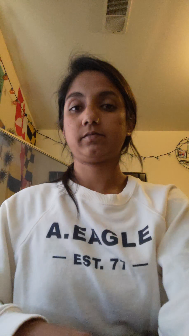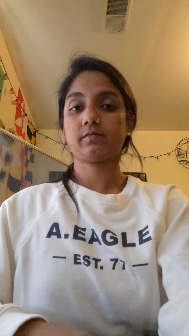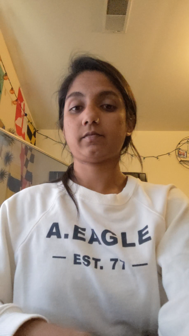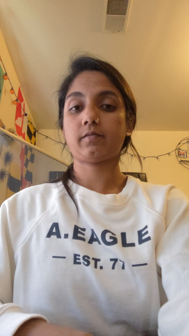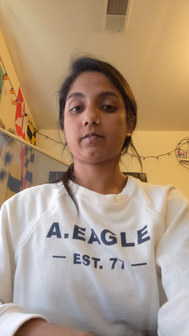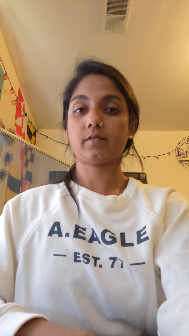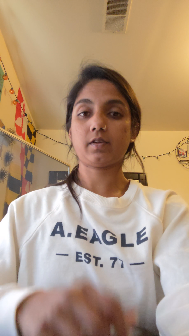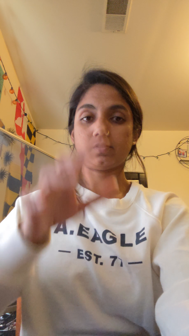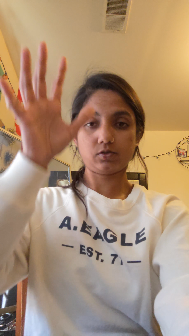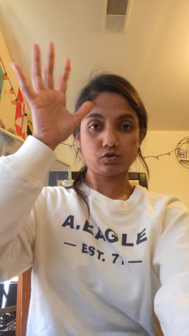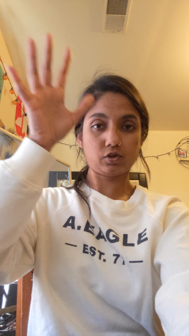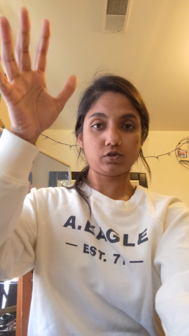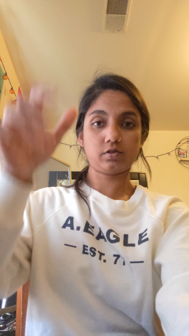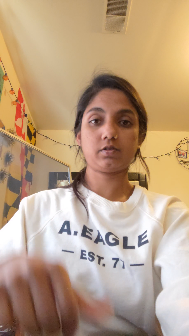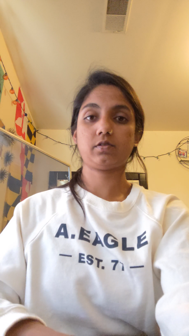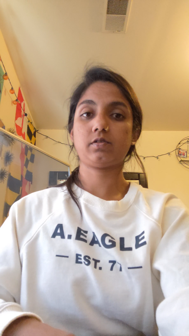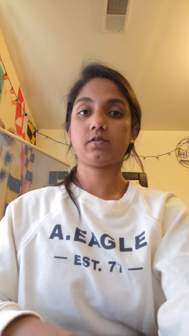deer